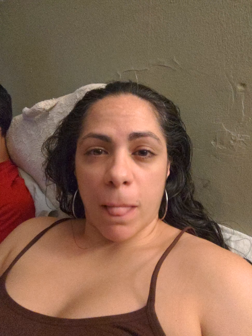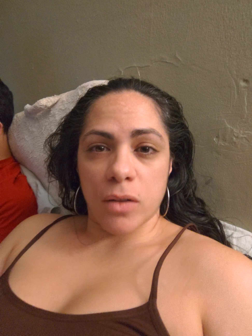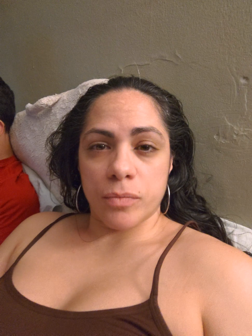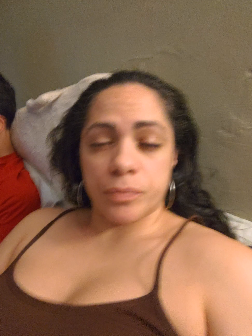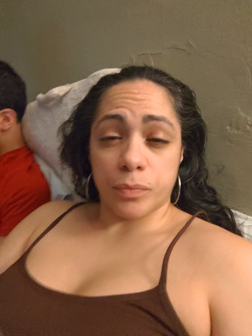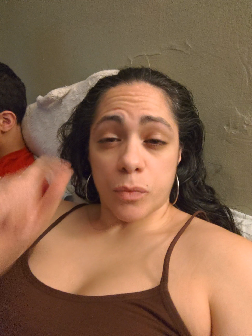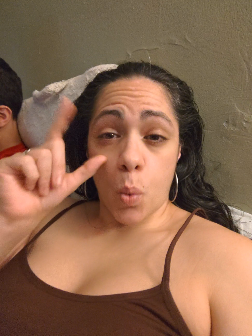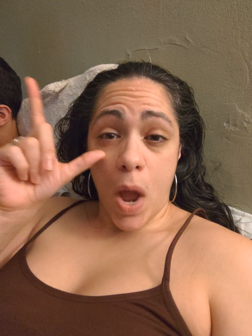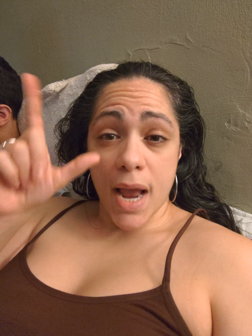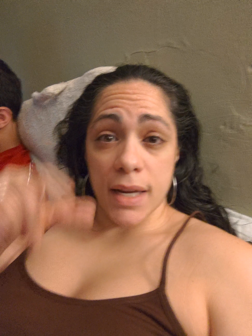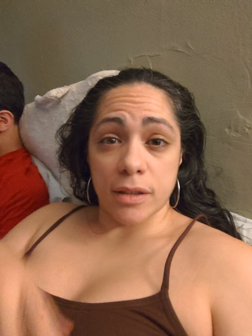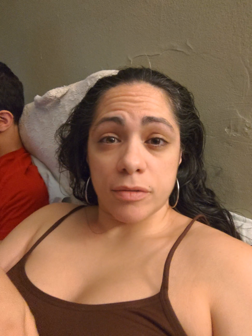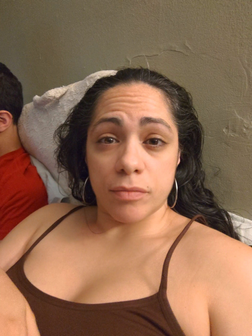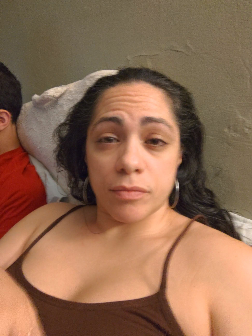wake